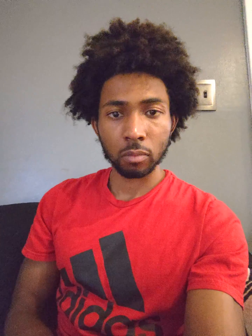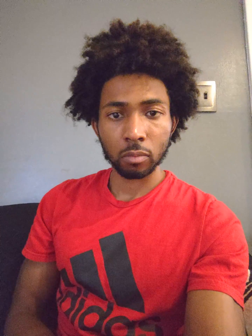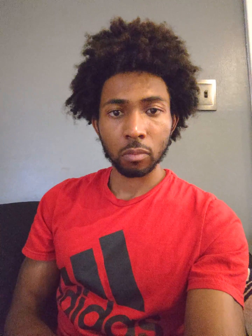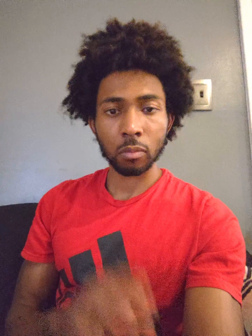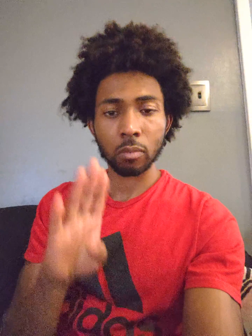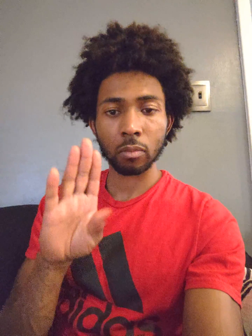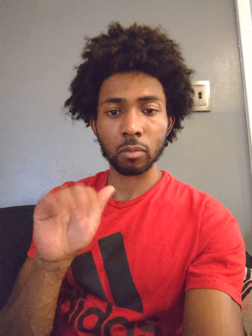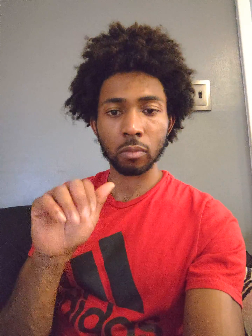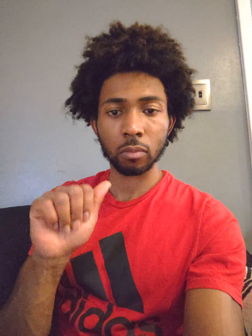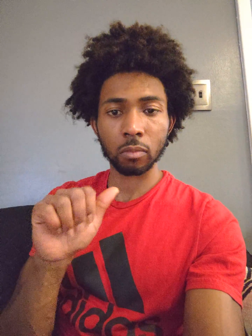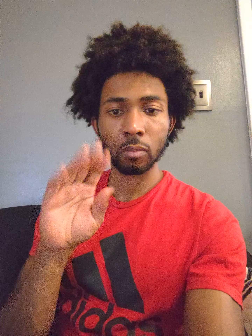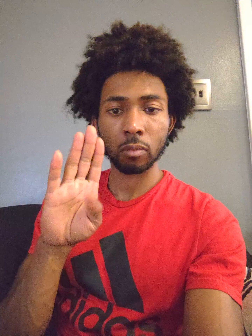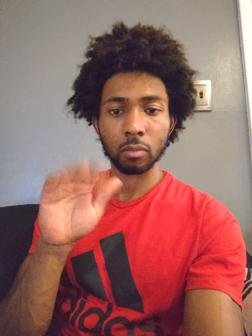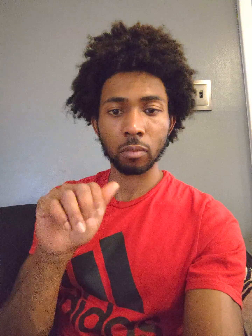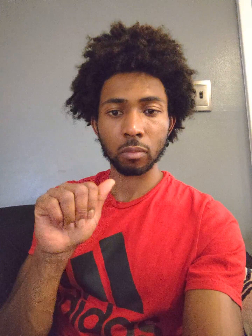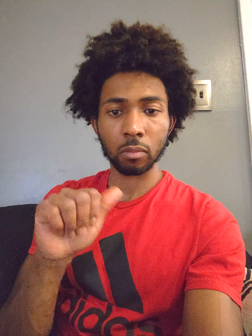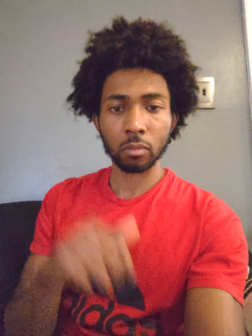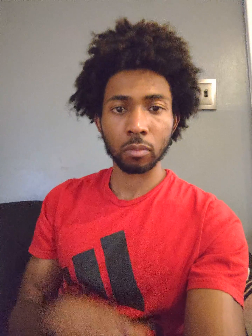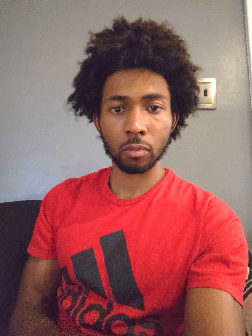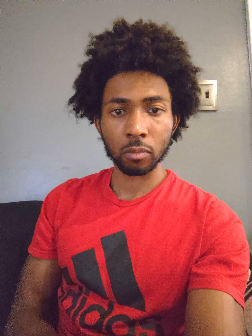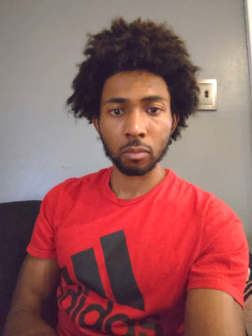baa baa